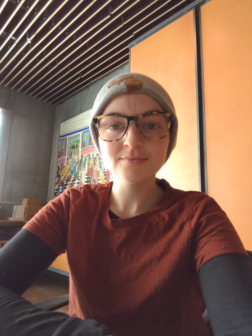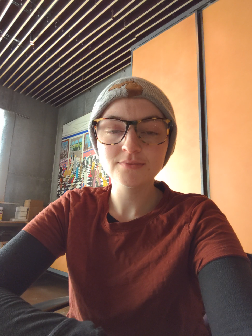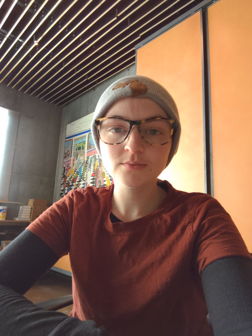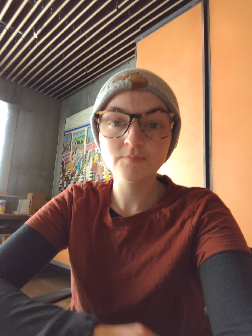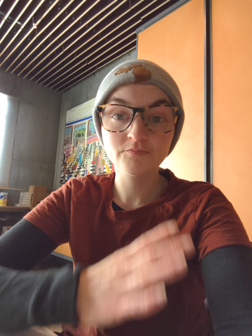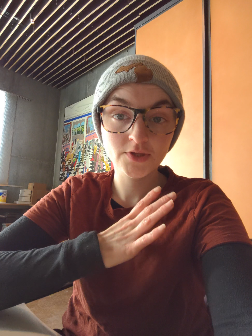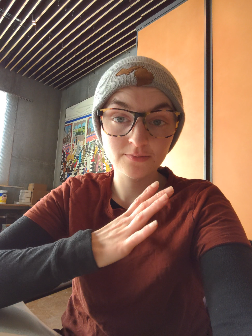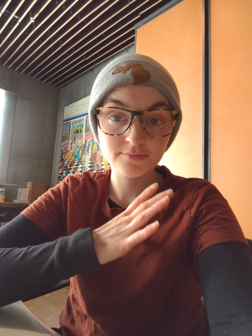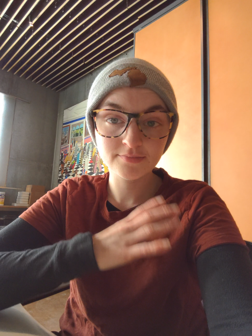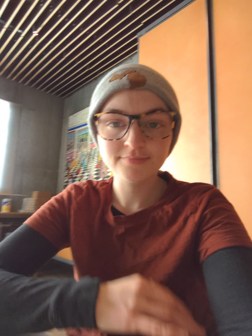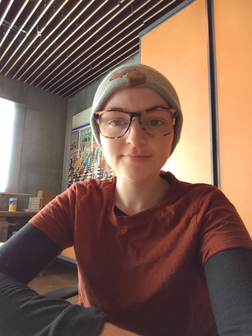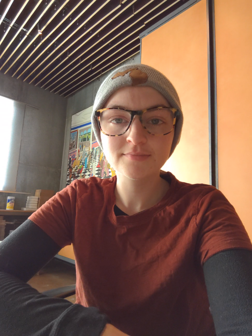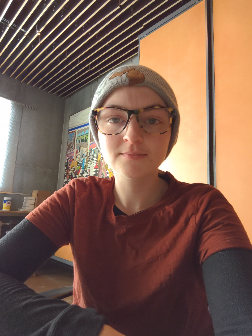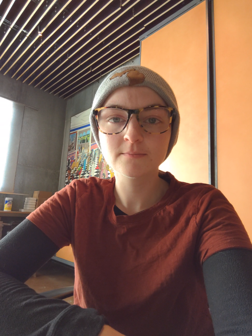fine